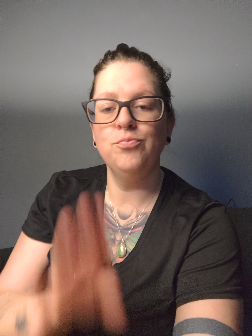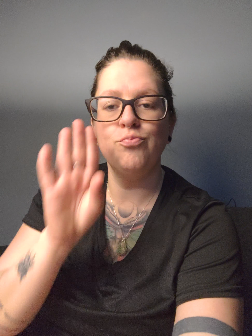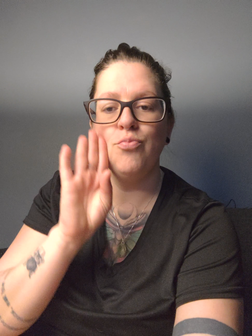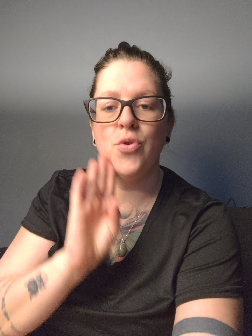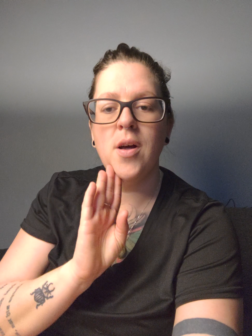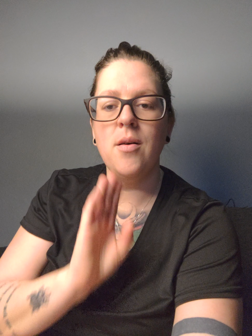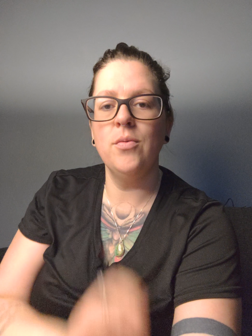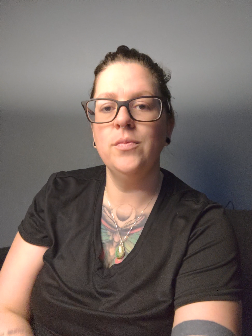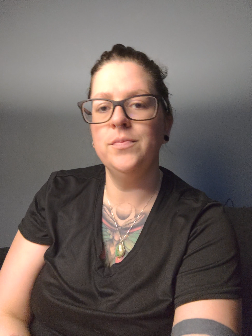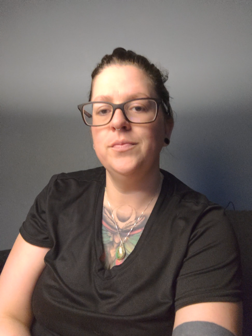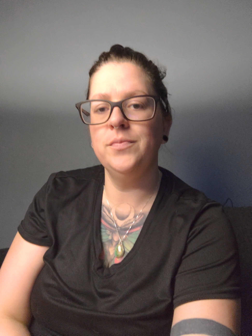brown